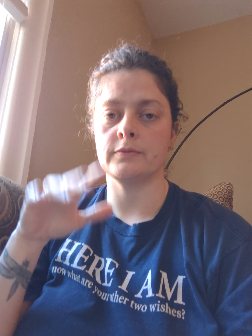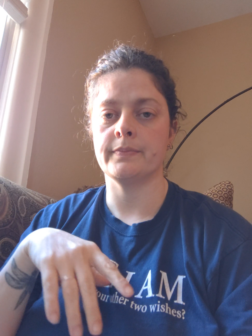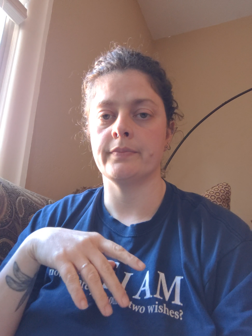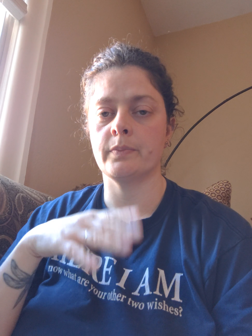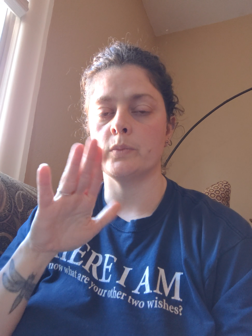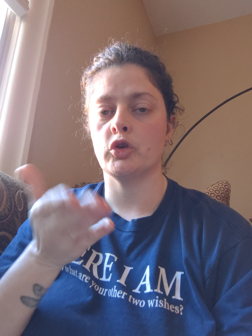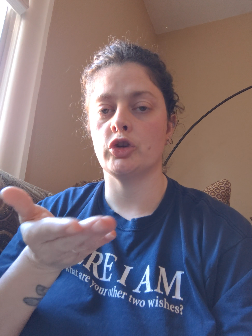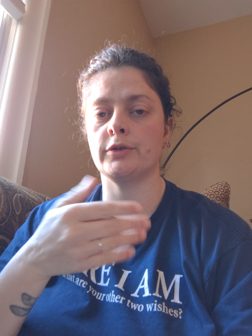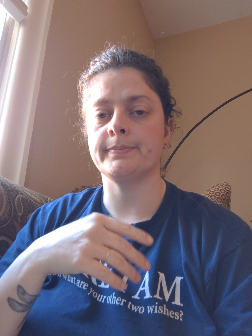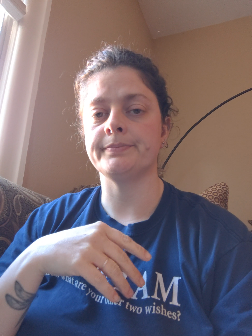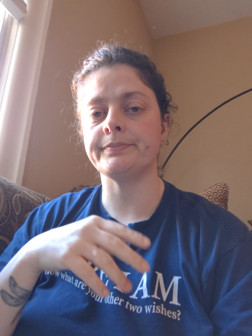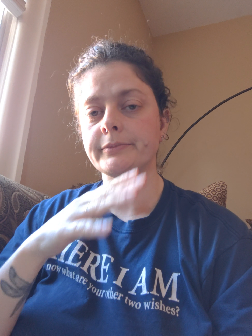book